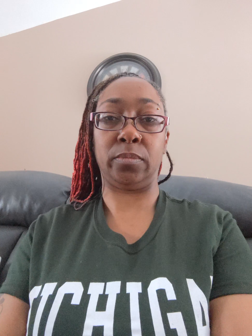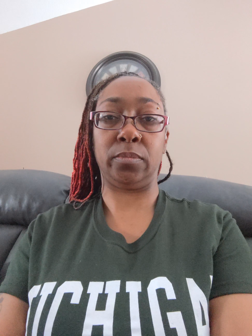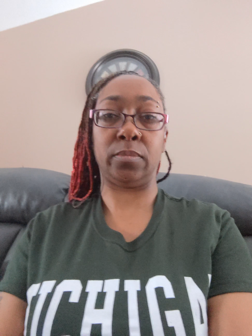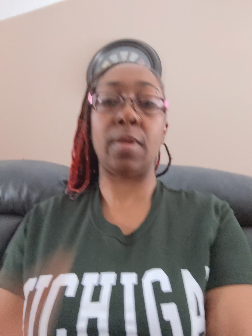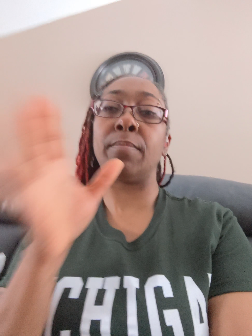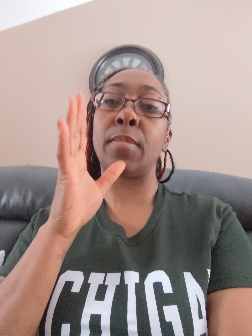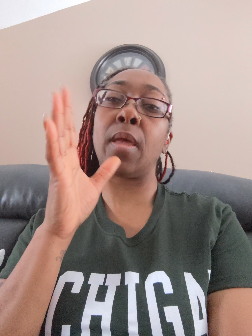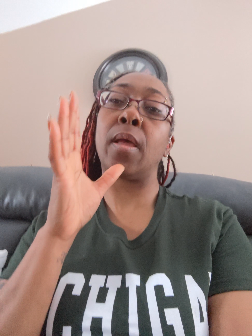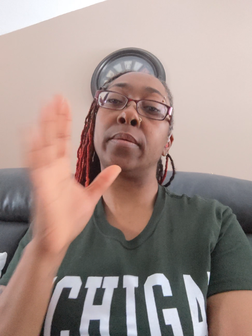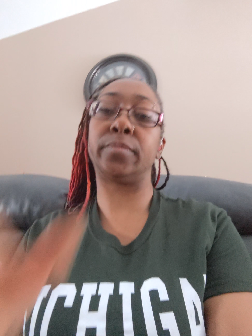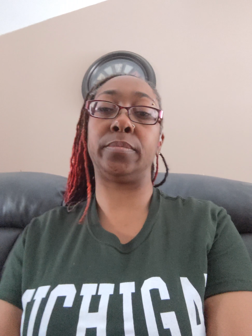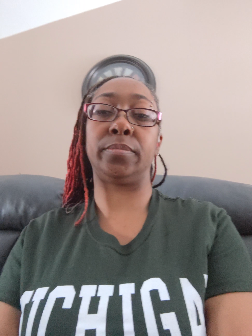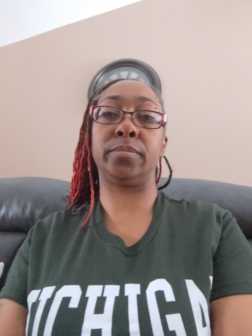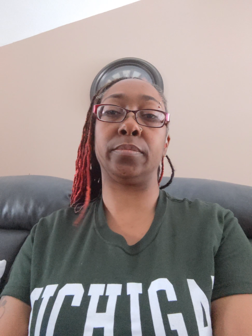mom